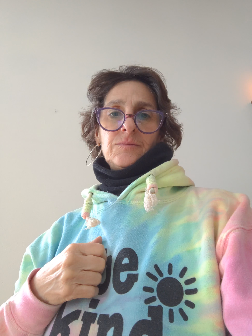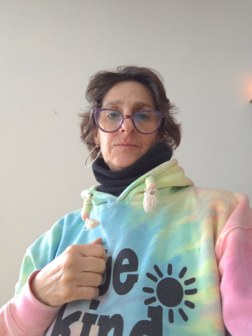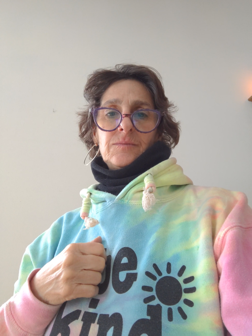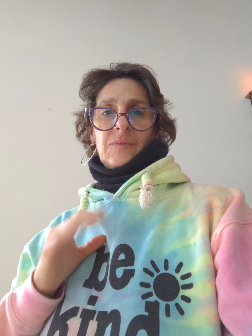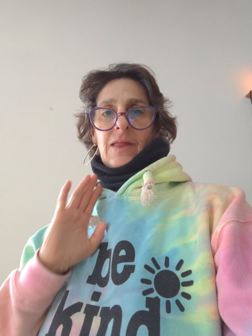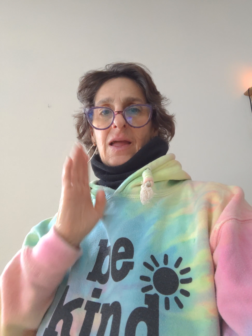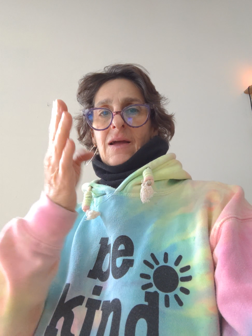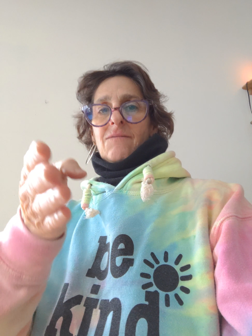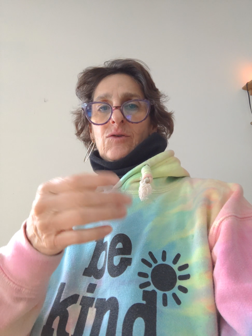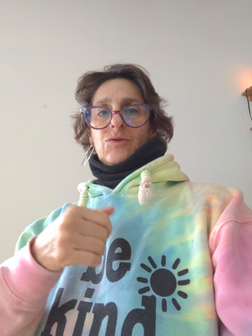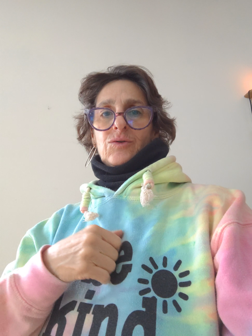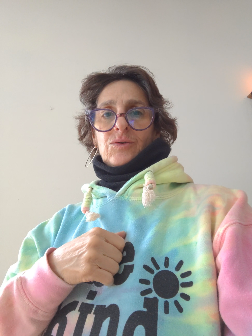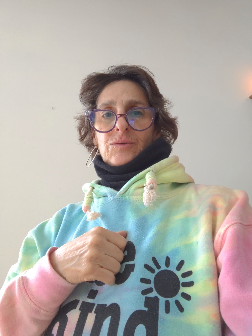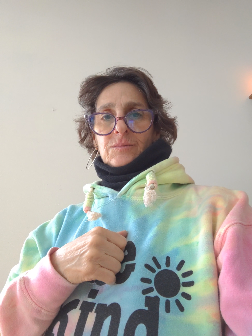after